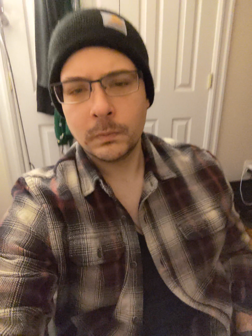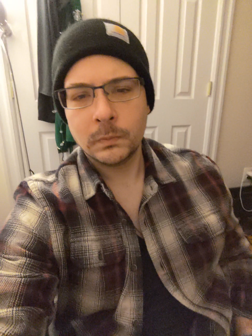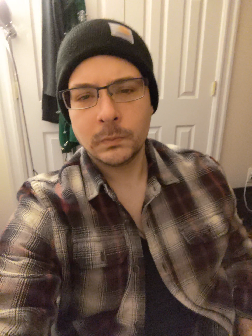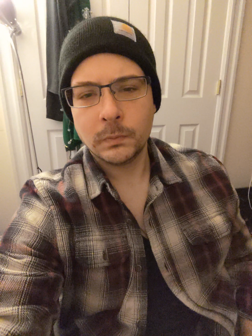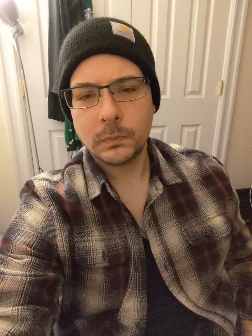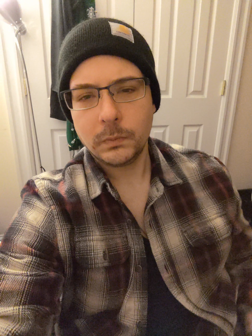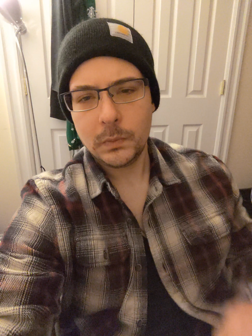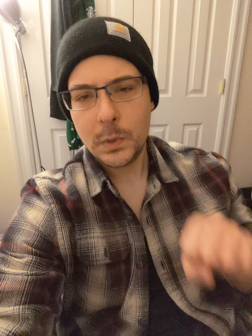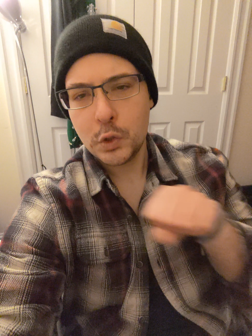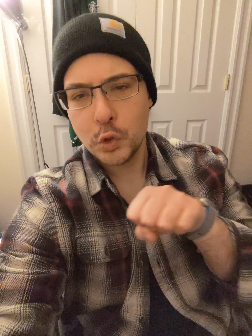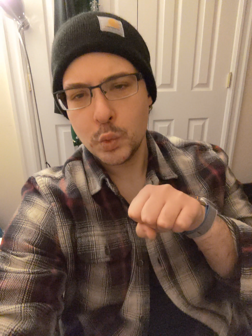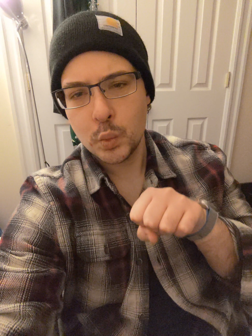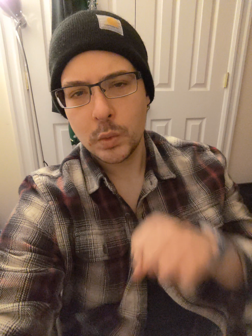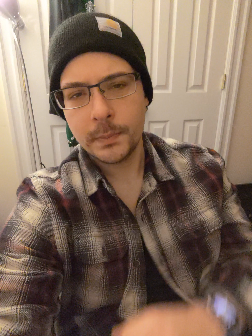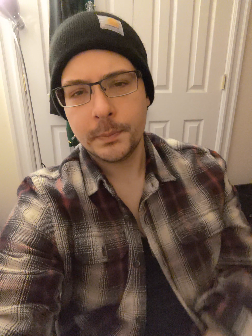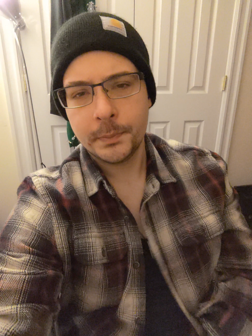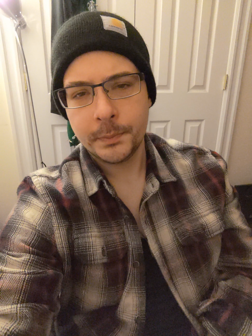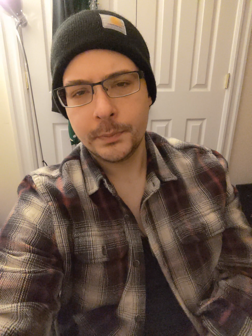shoe